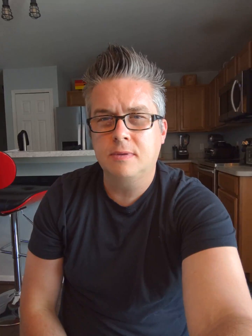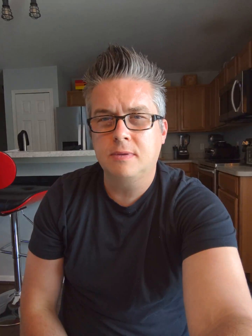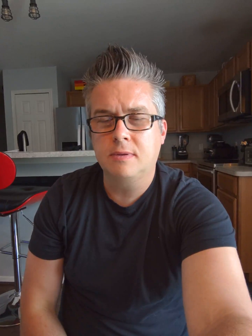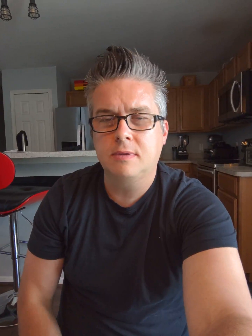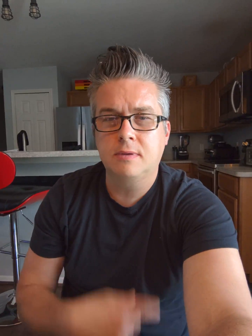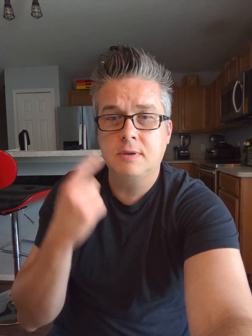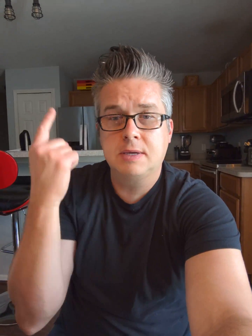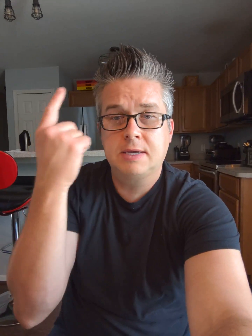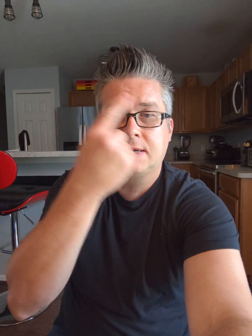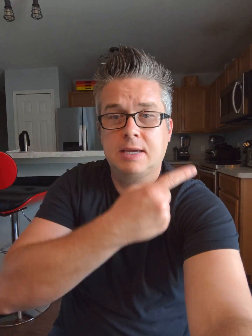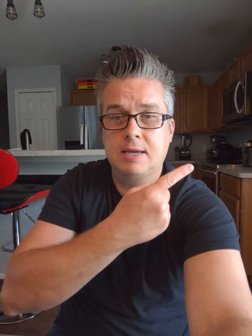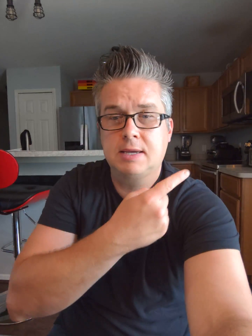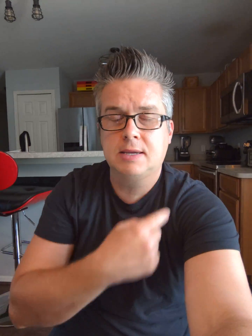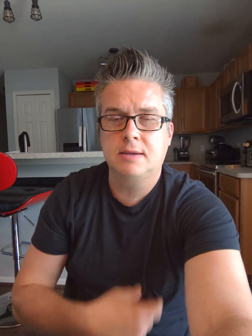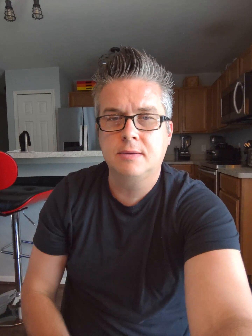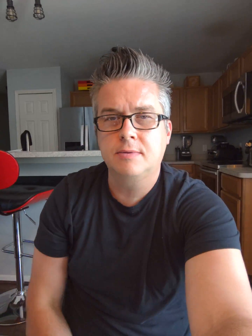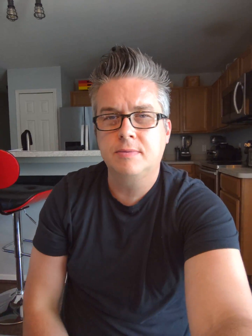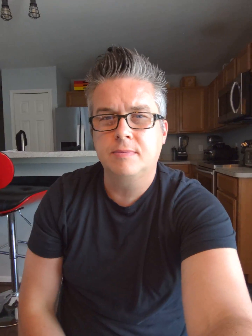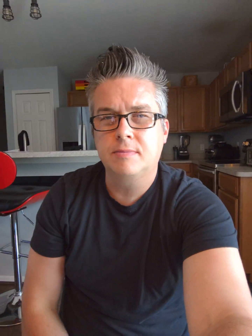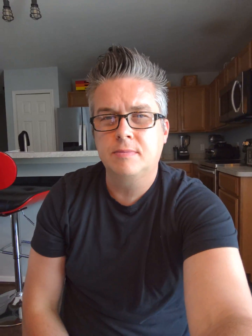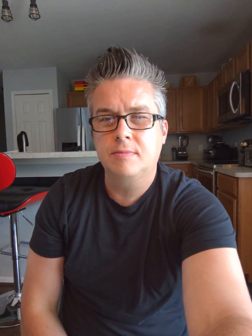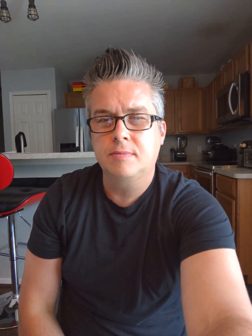day